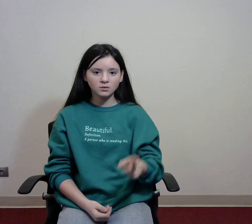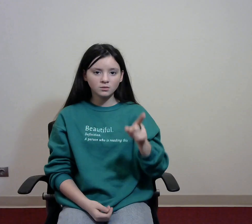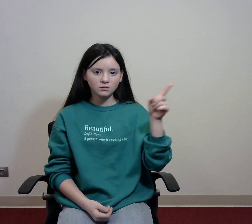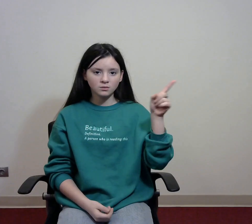onun